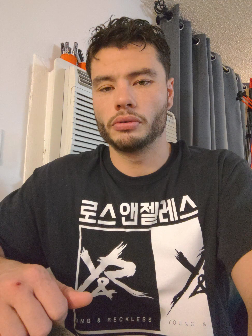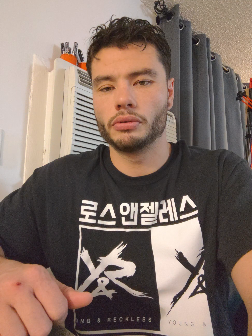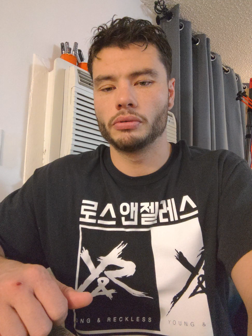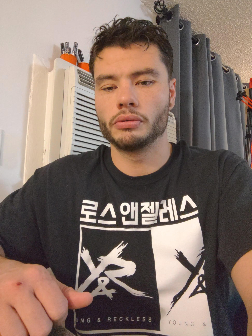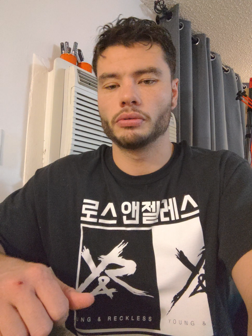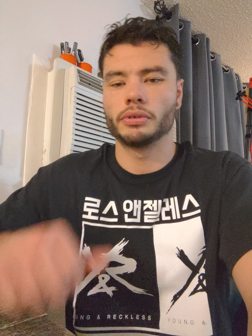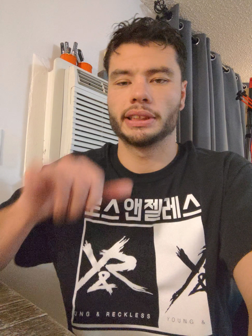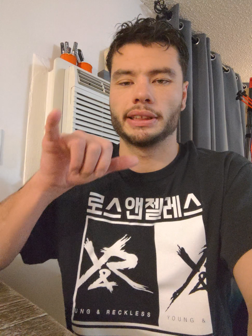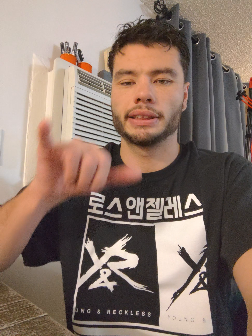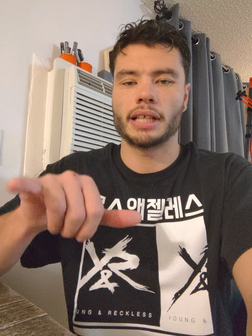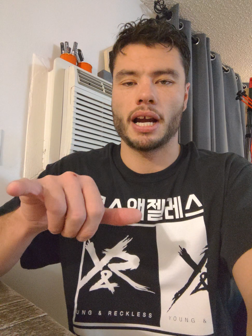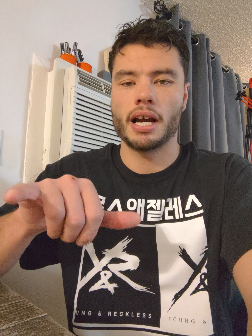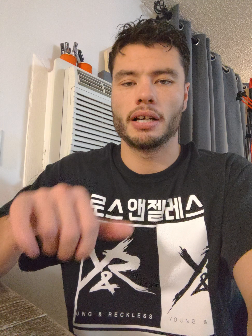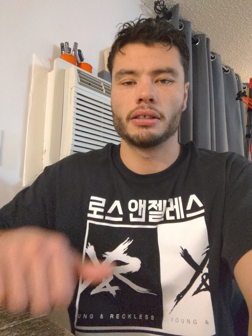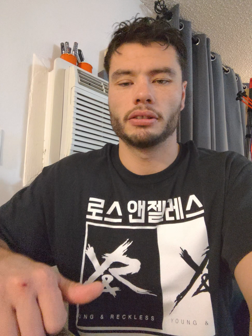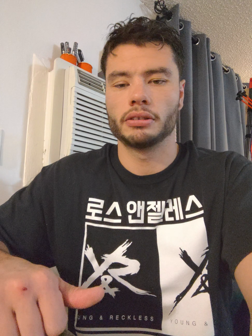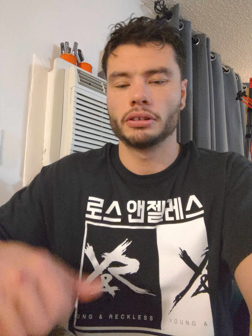stay